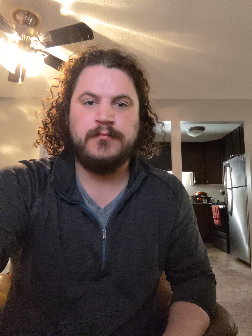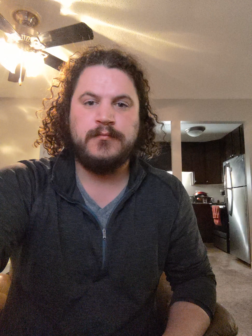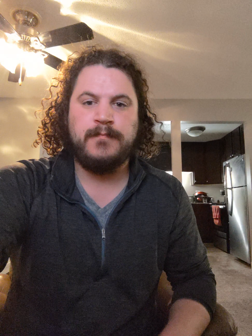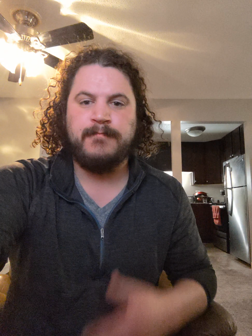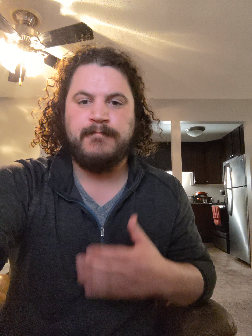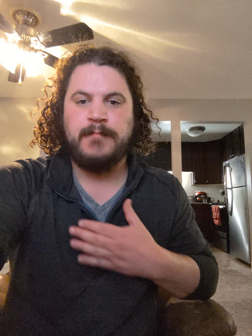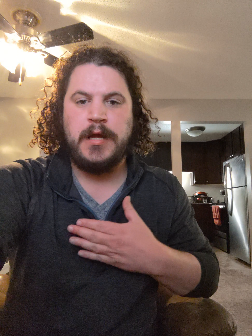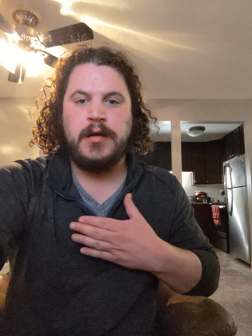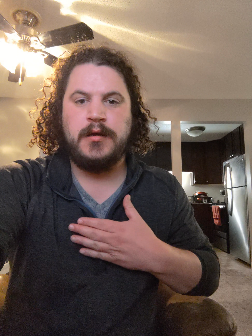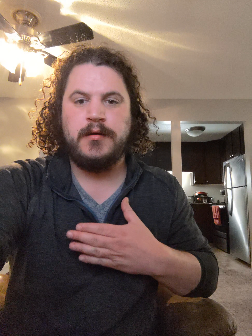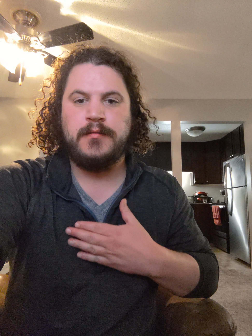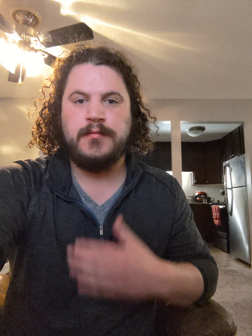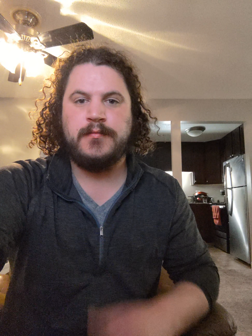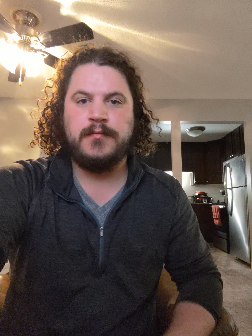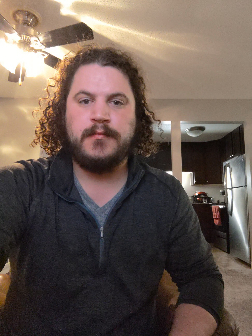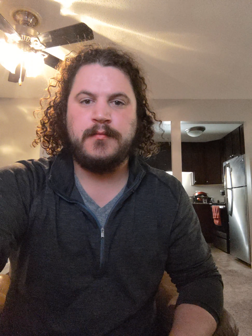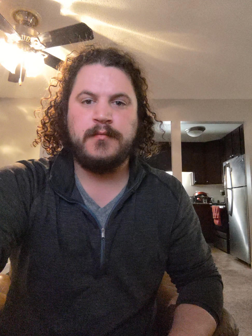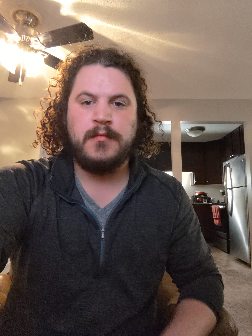my